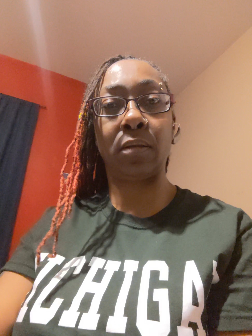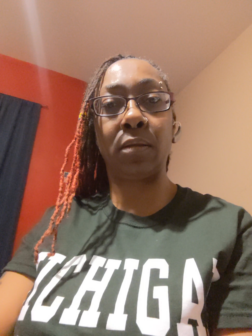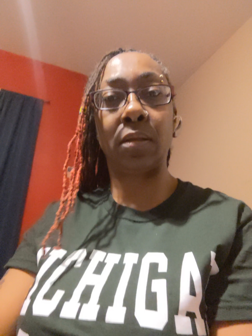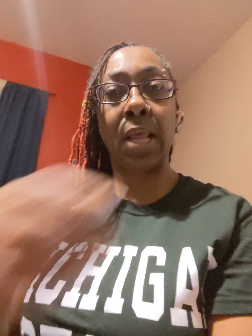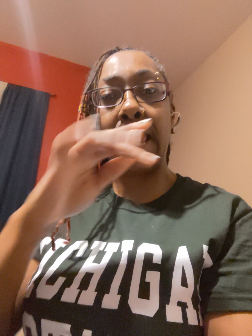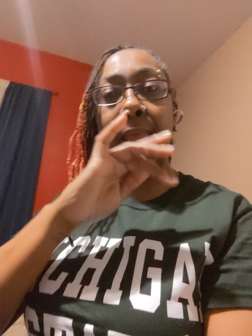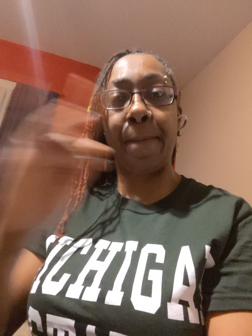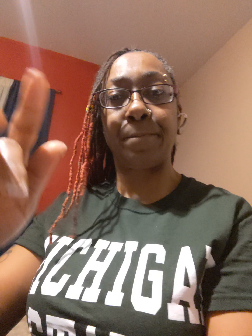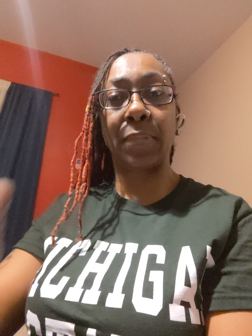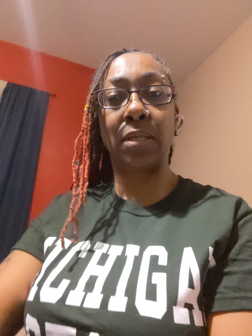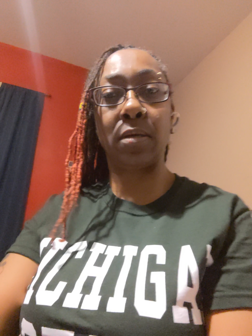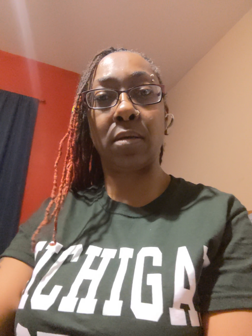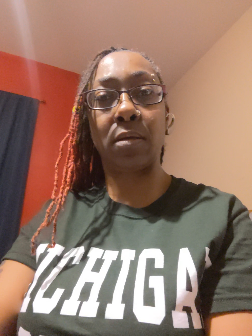empty